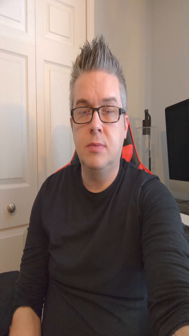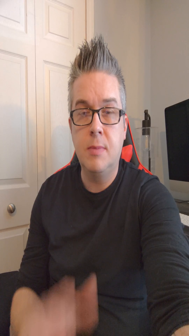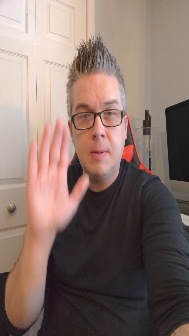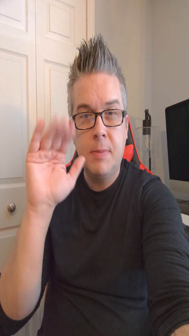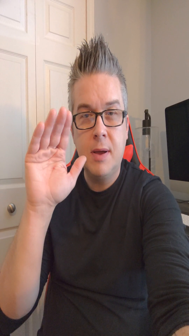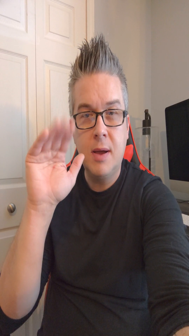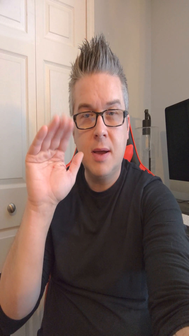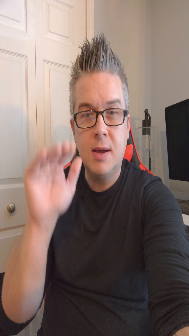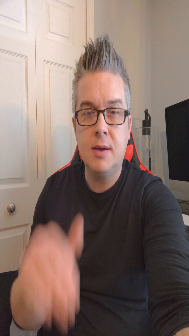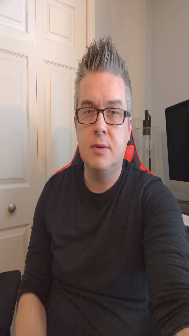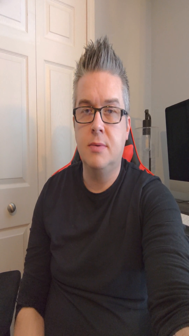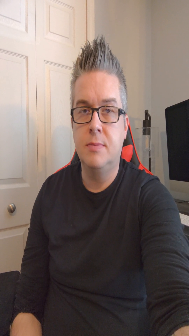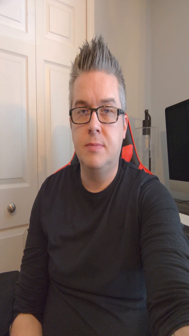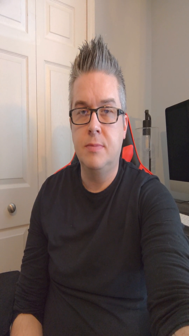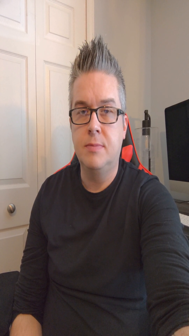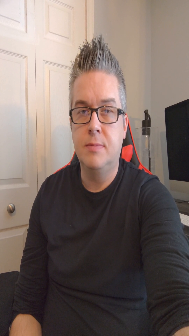bye